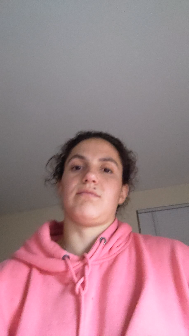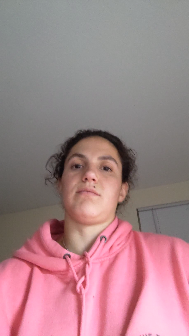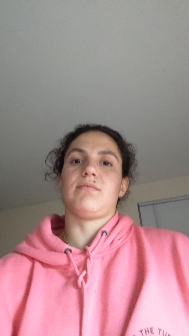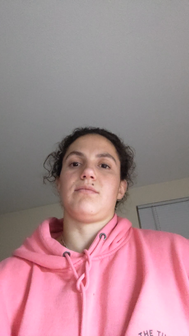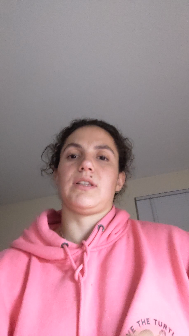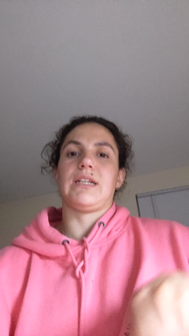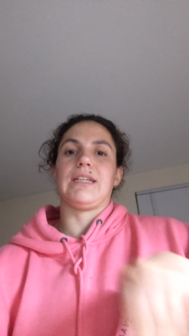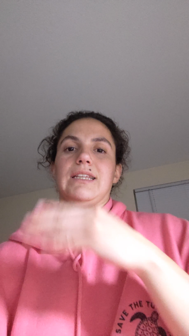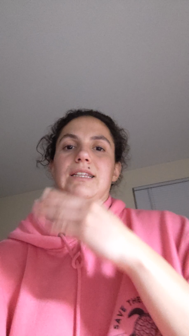kick